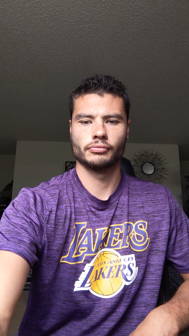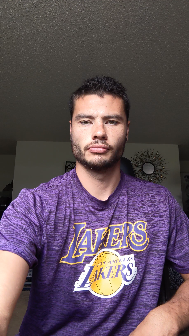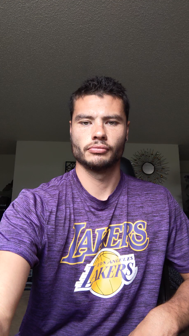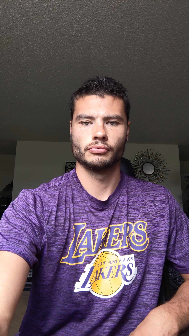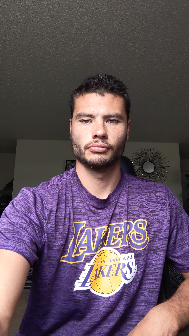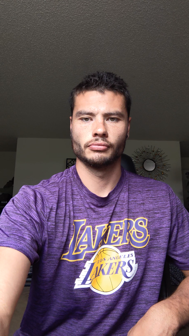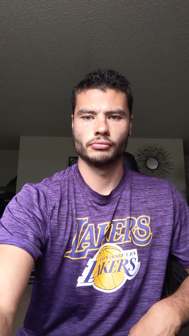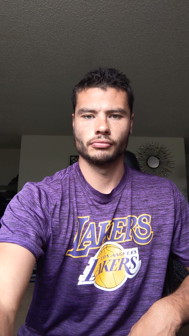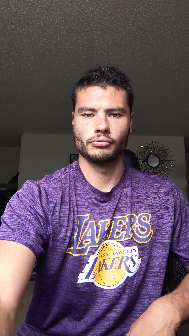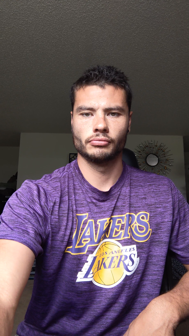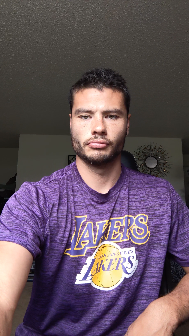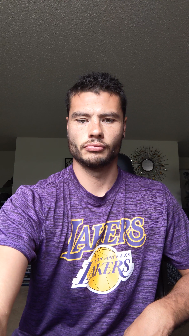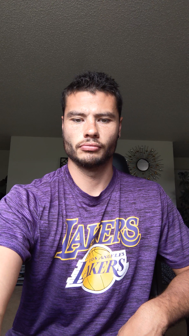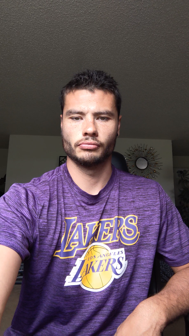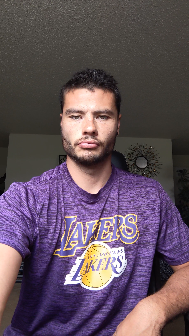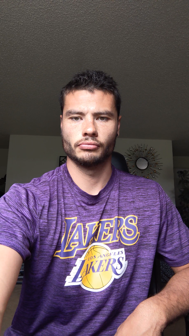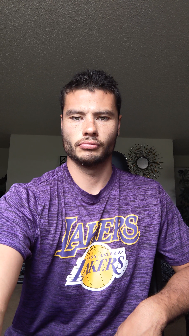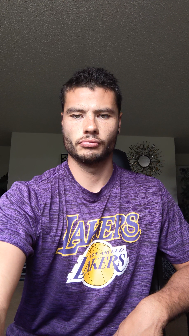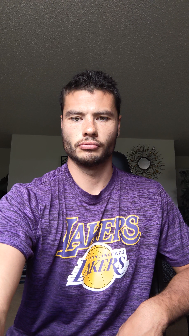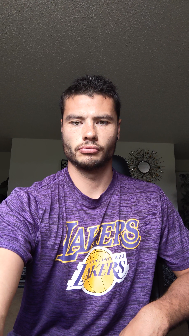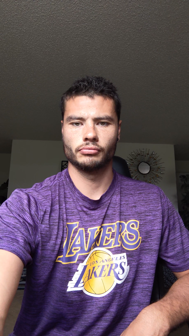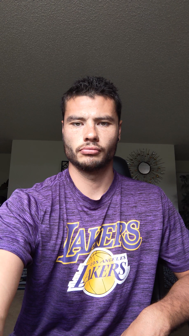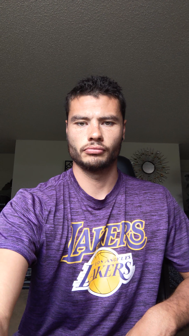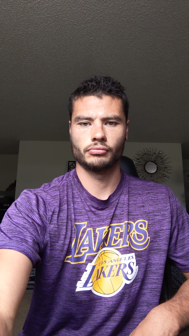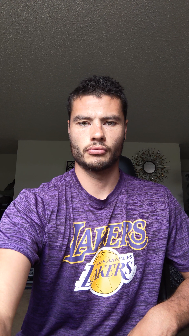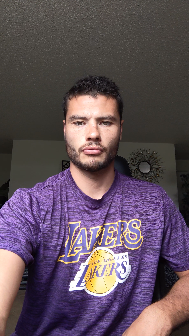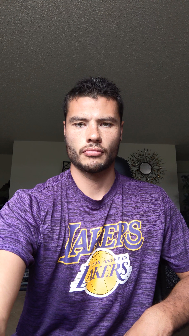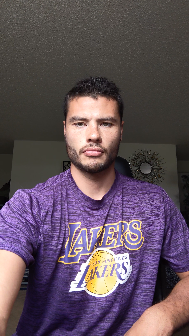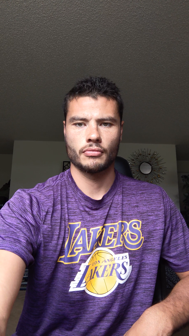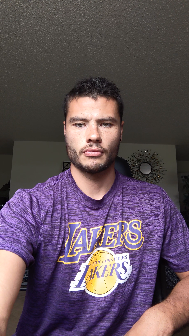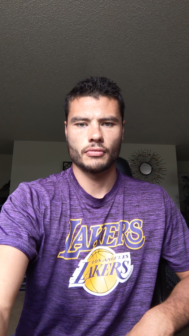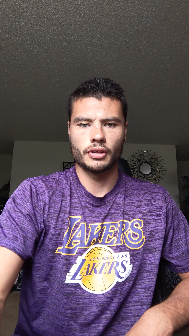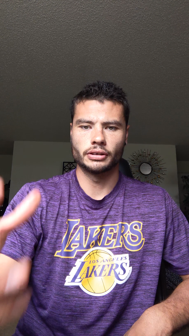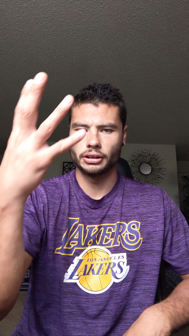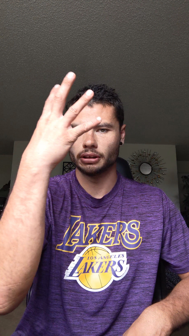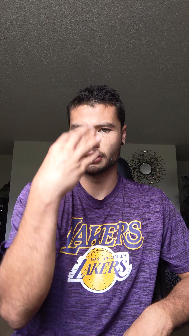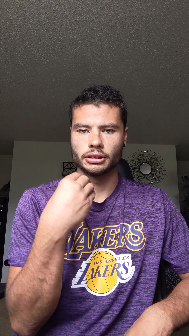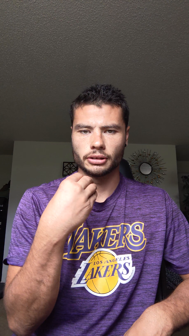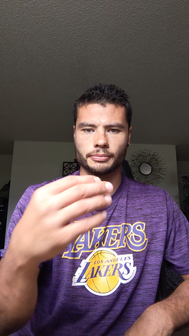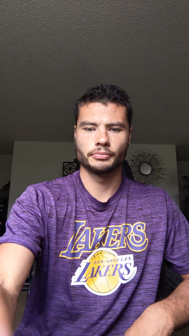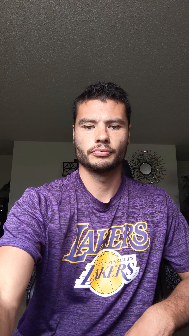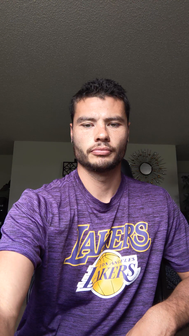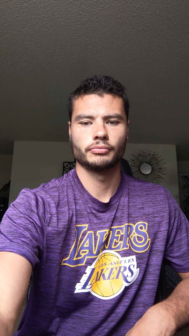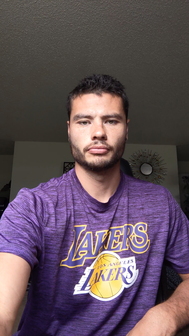asleep